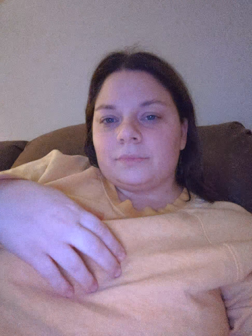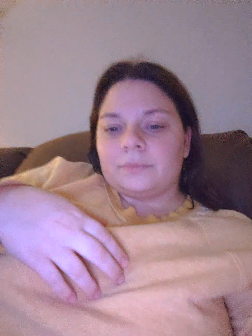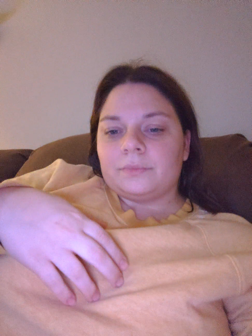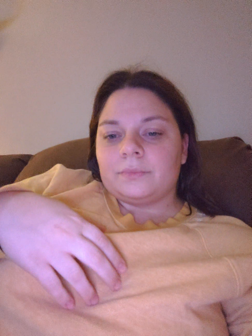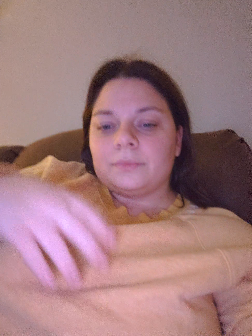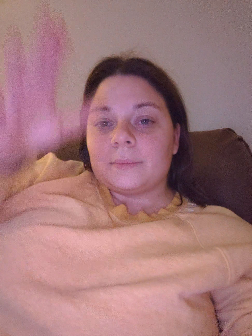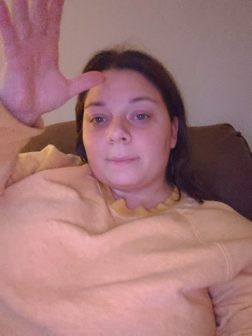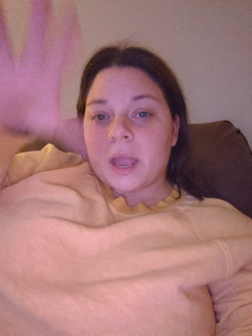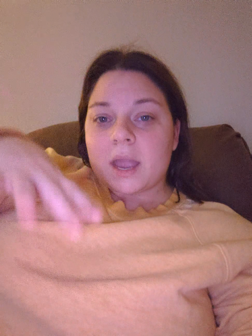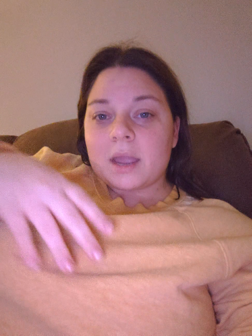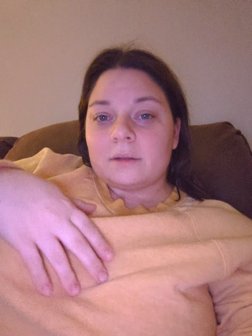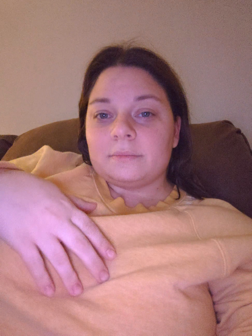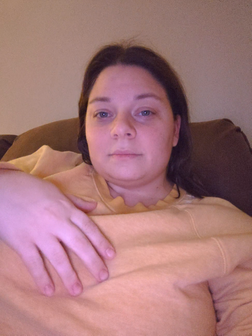man